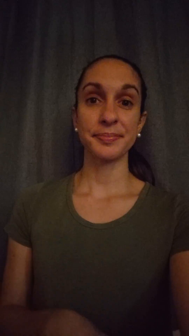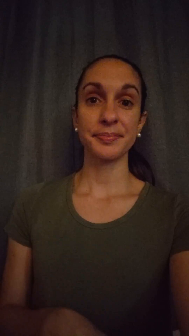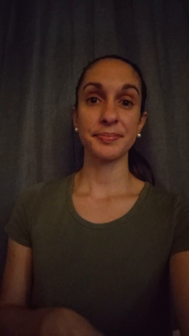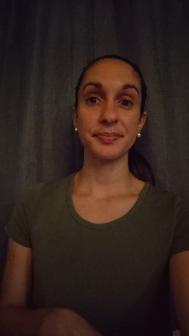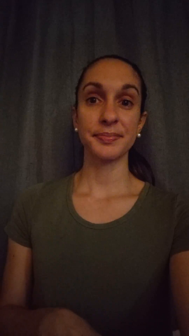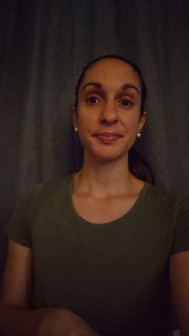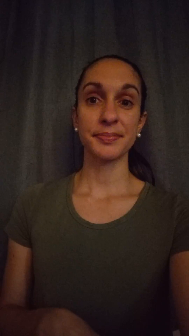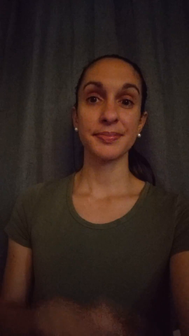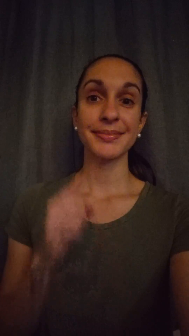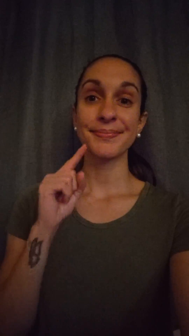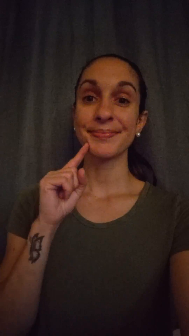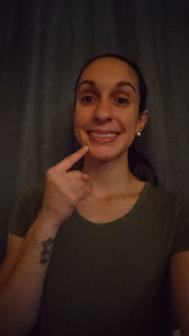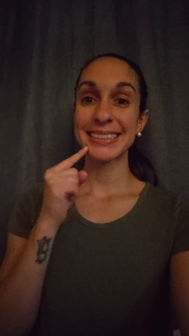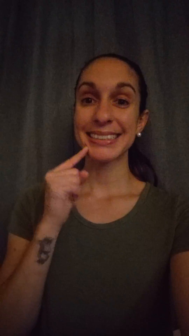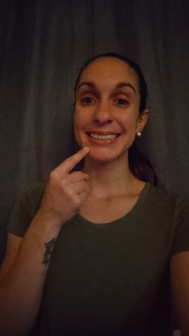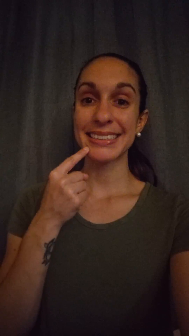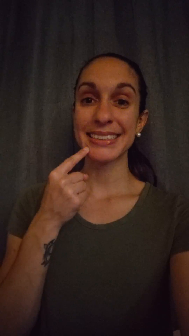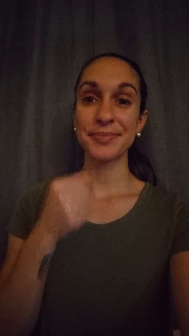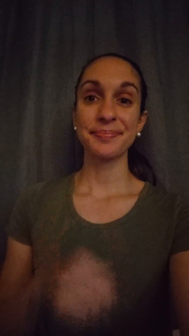candy